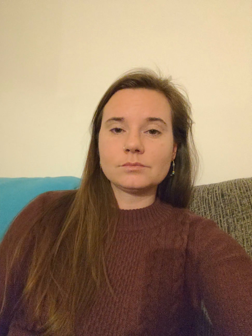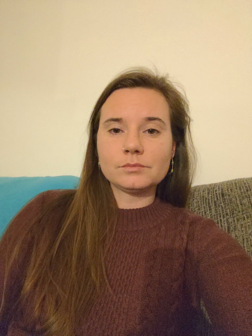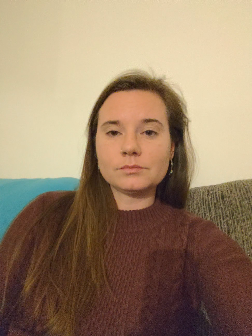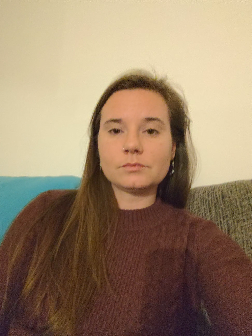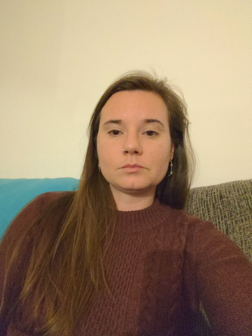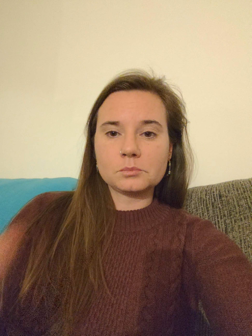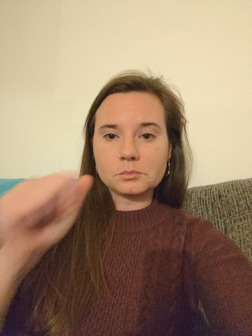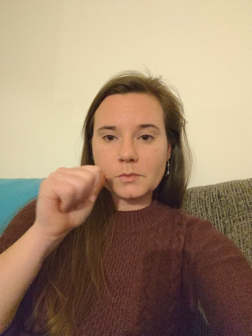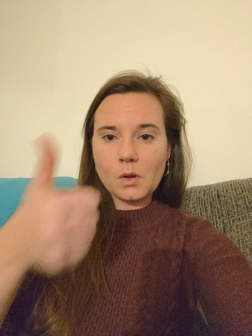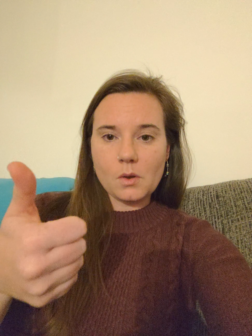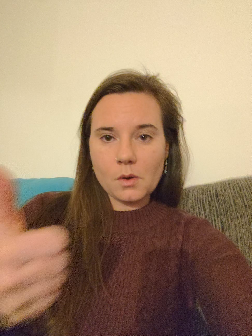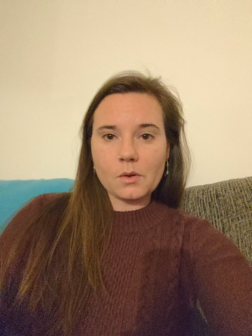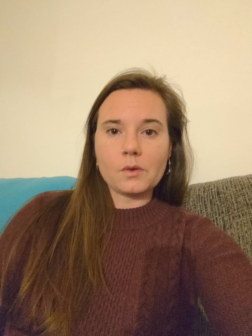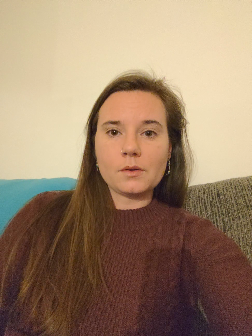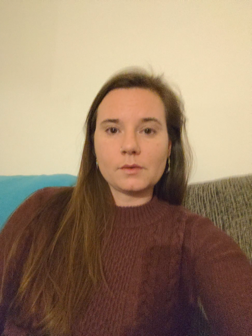tomorrow